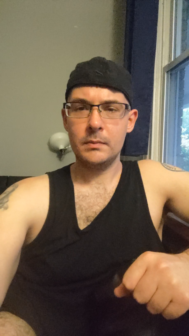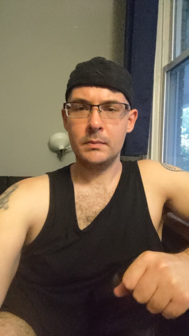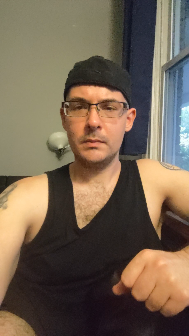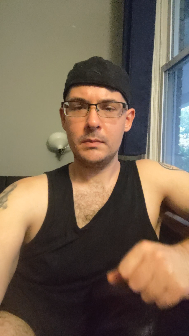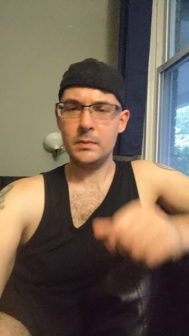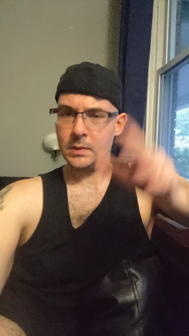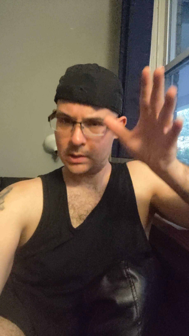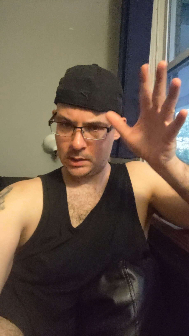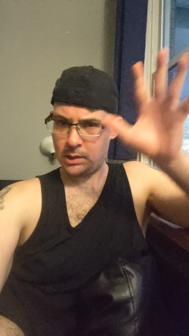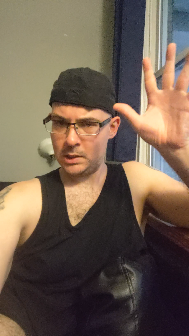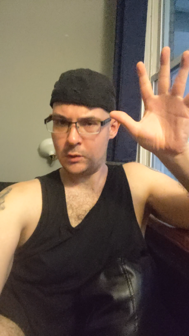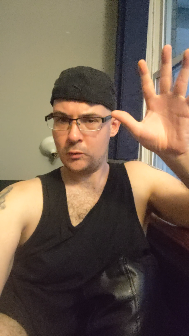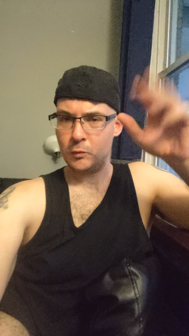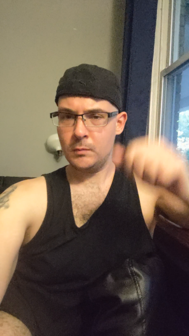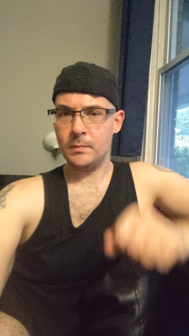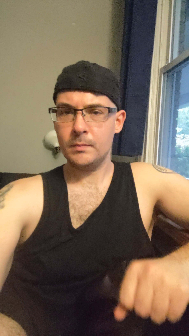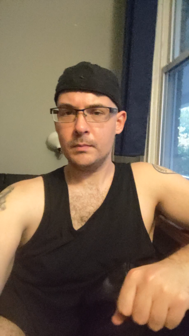deer